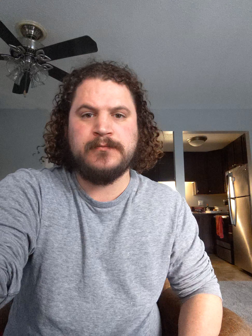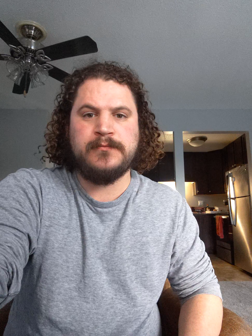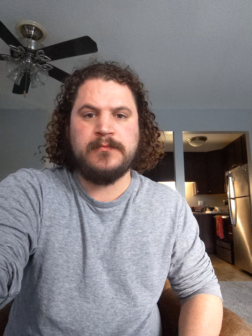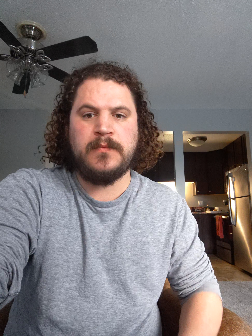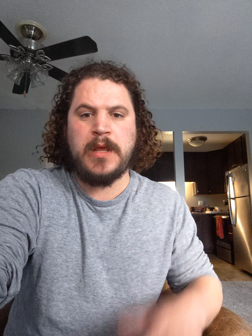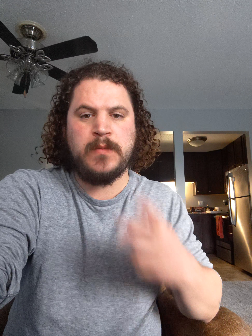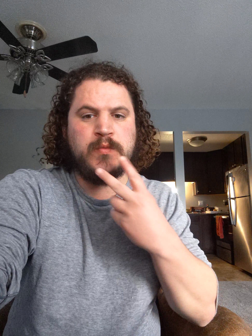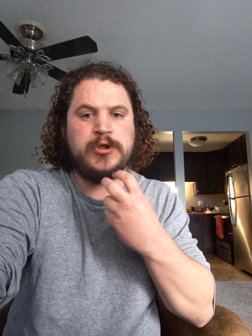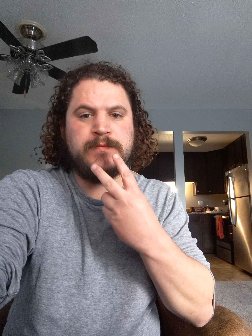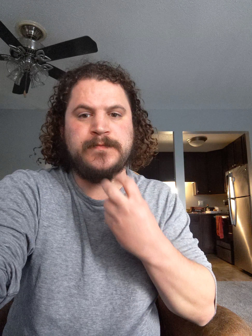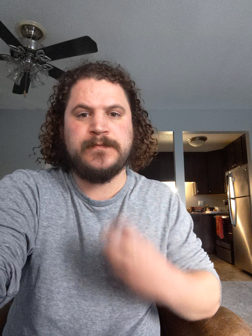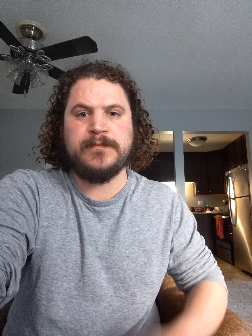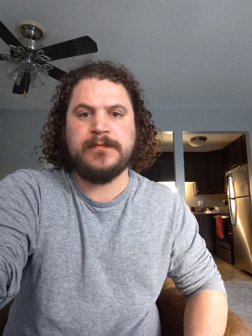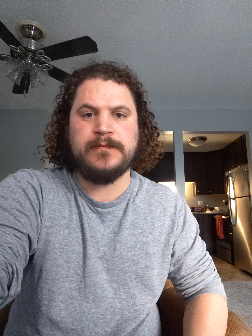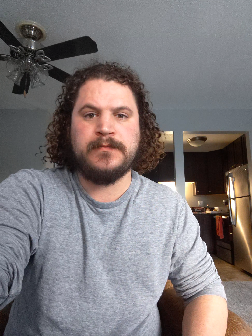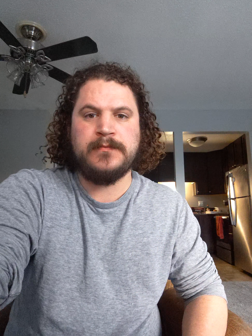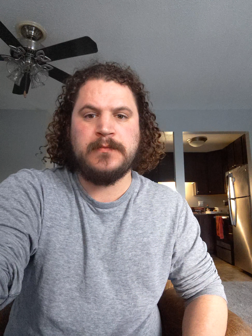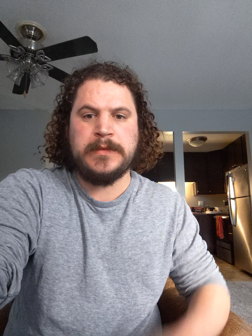underwear